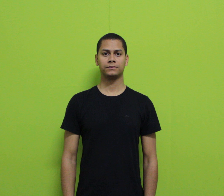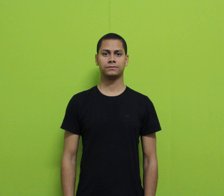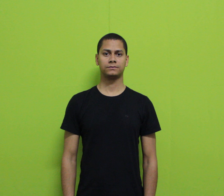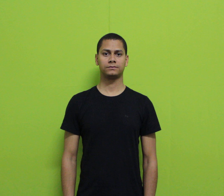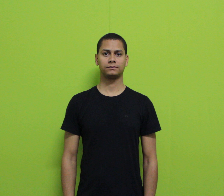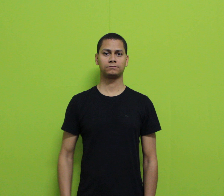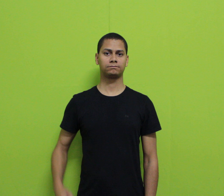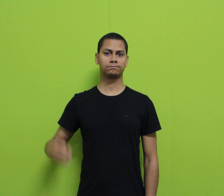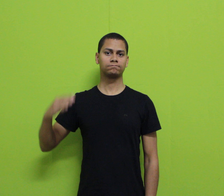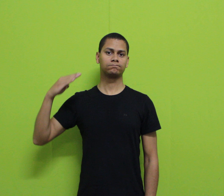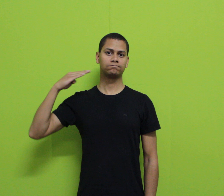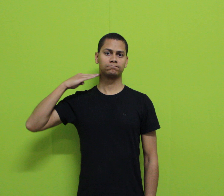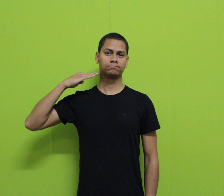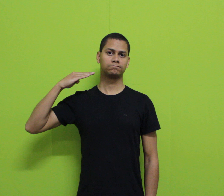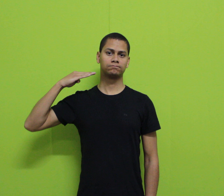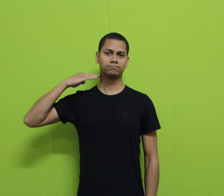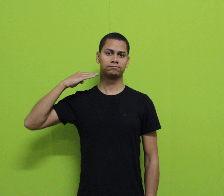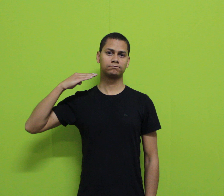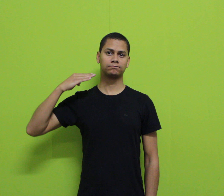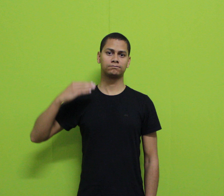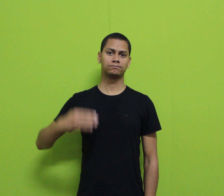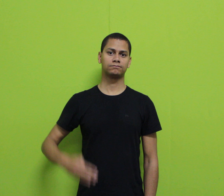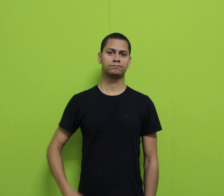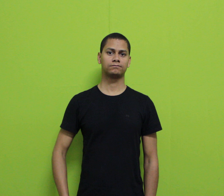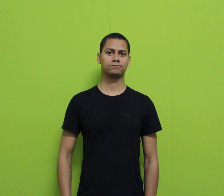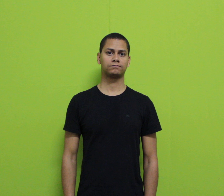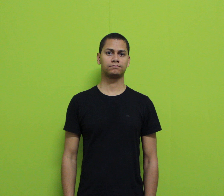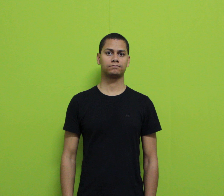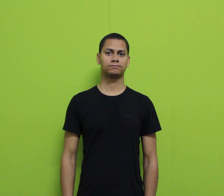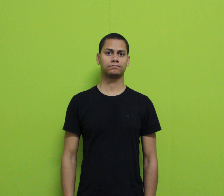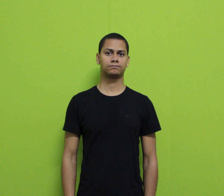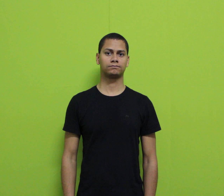banco